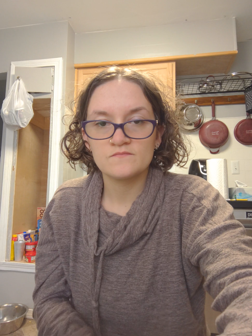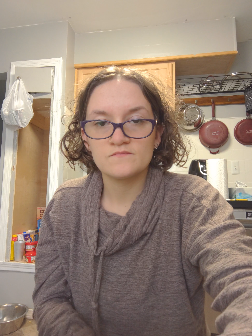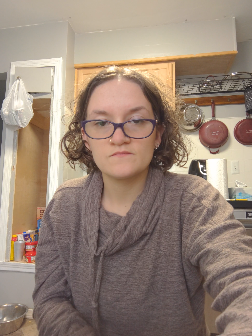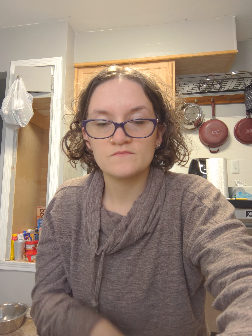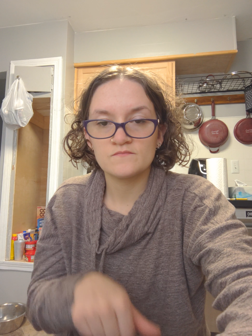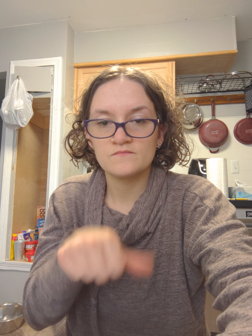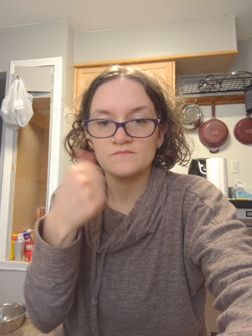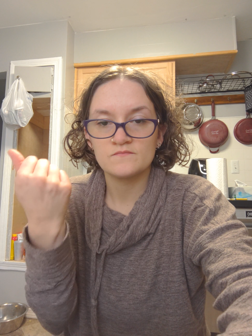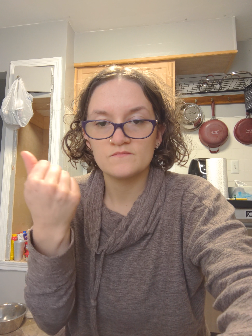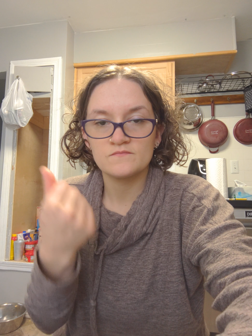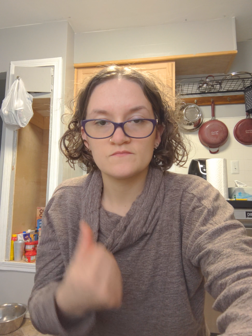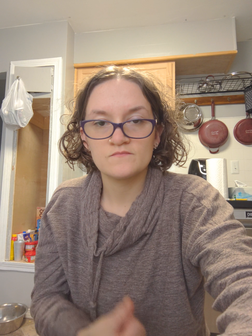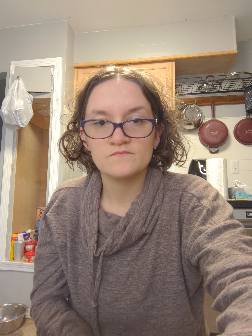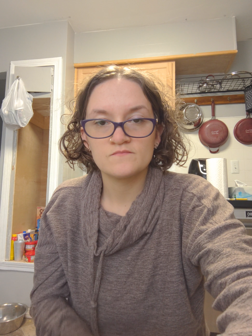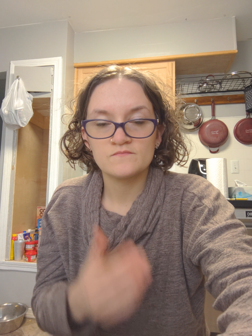another